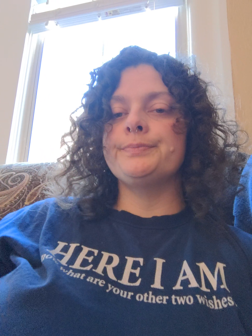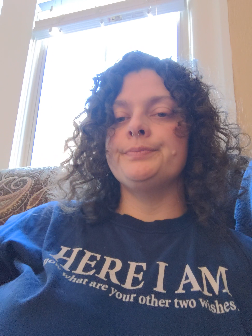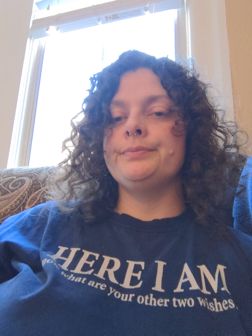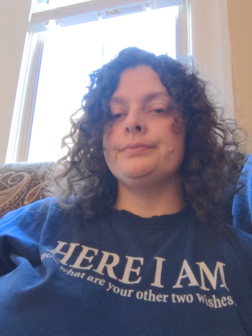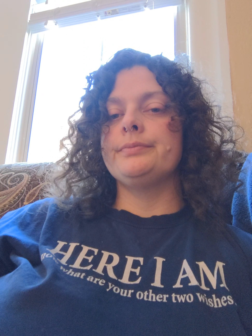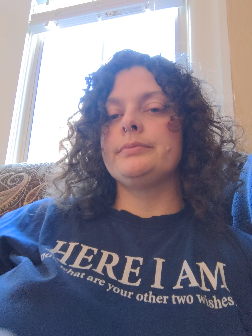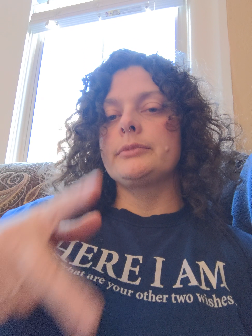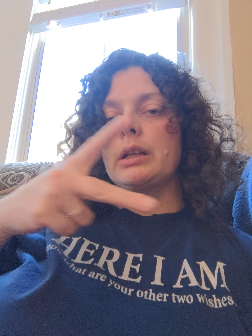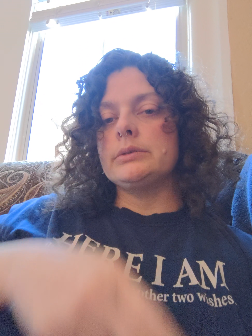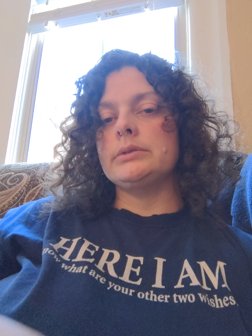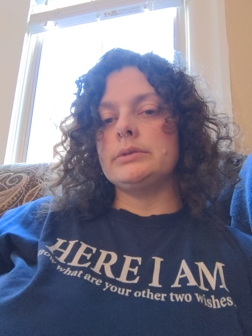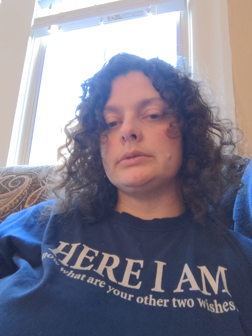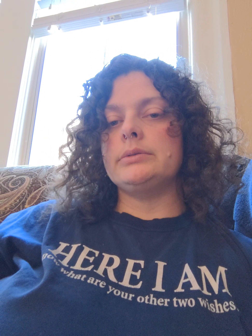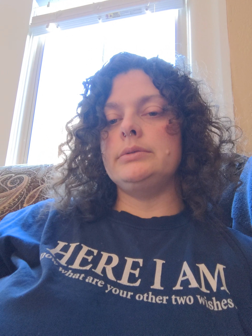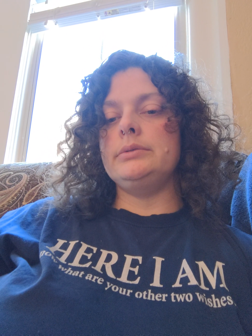cut